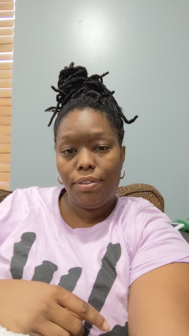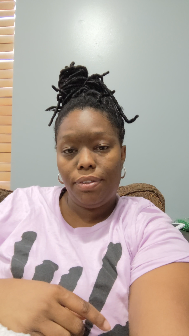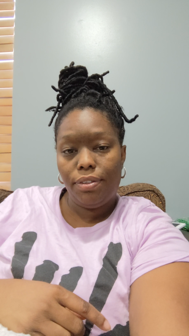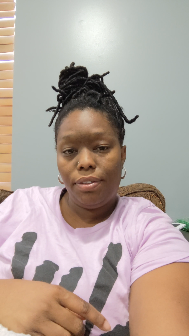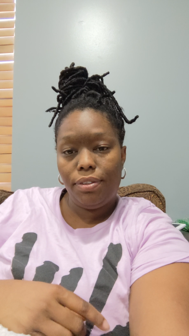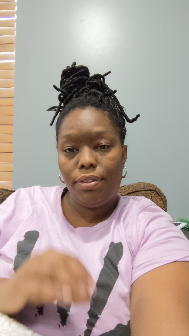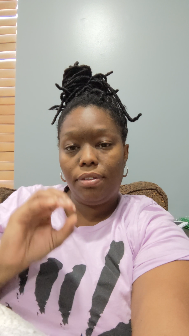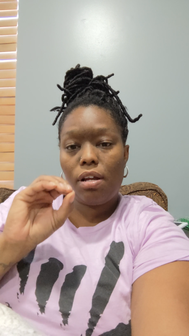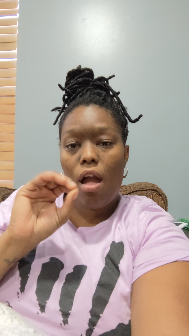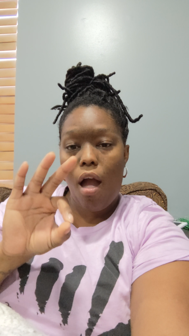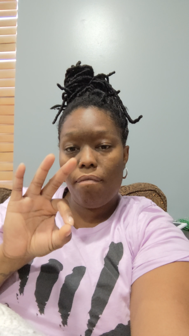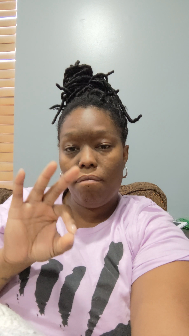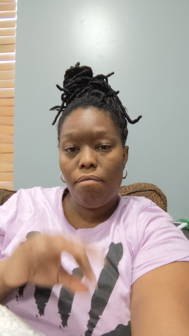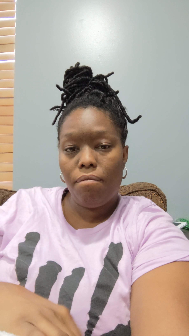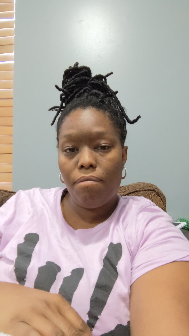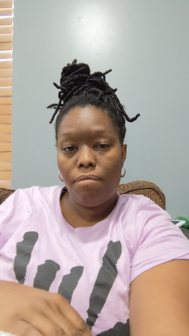of